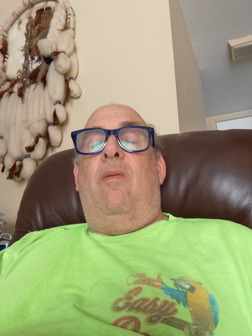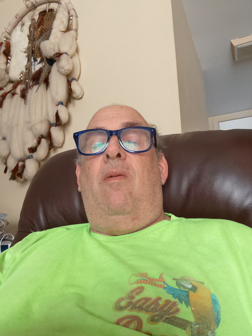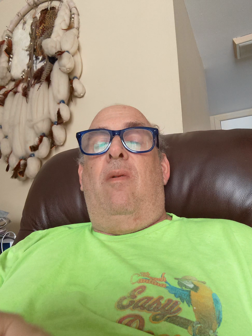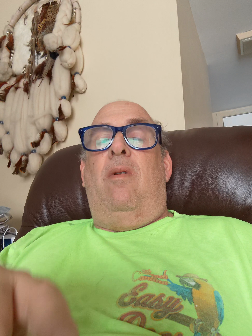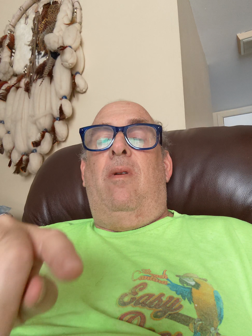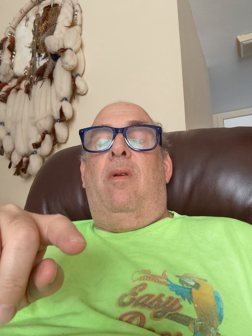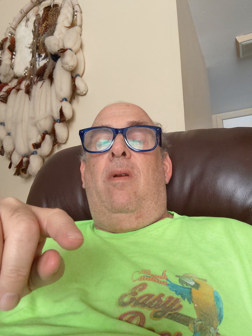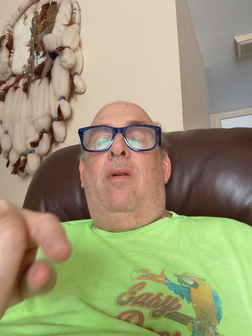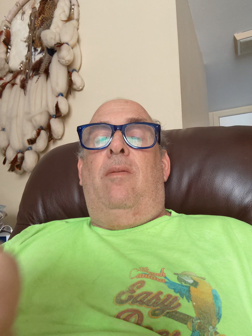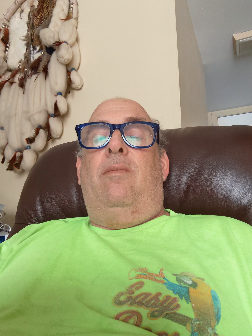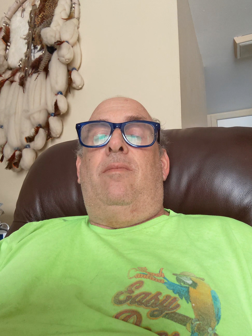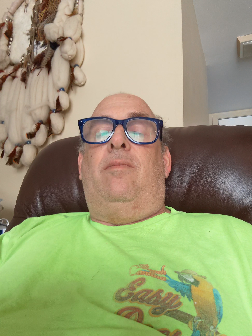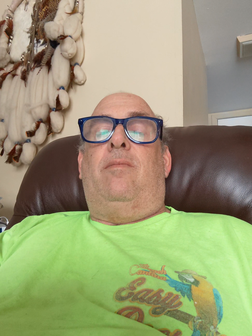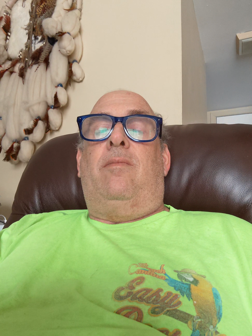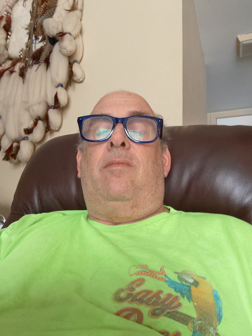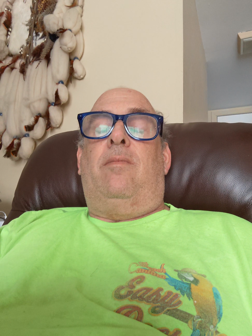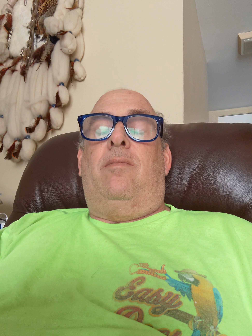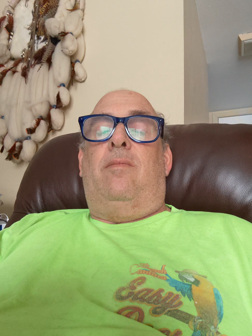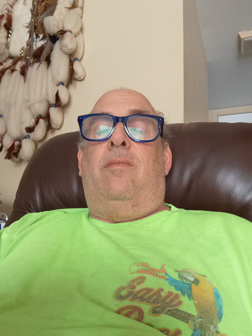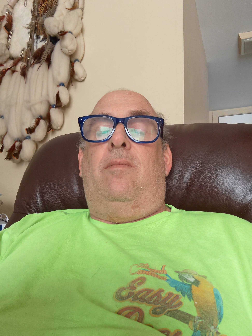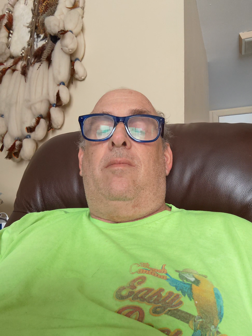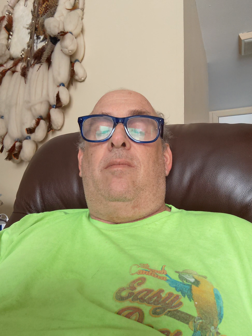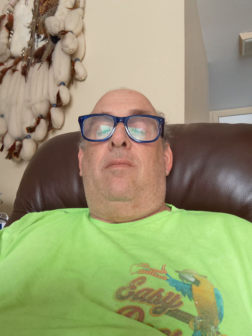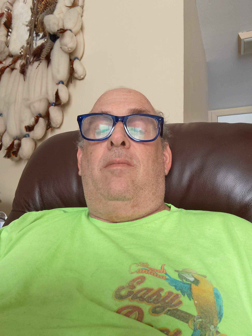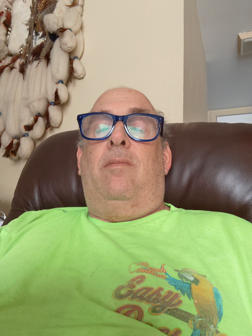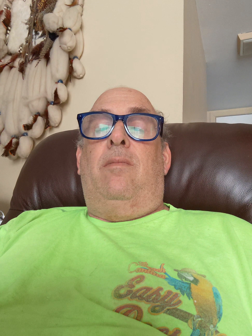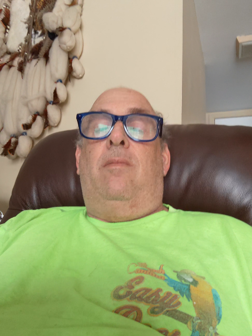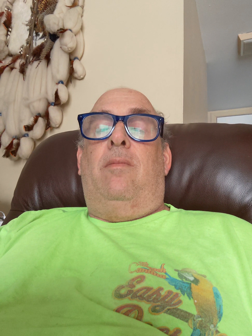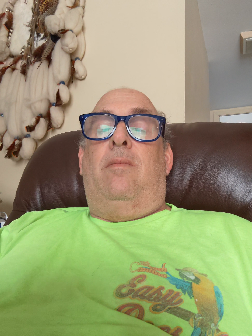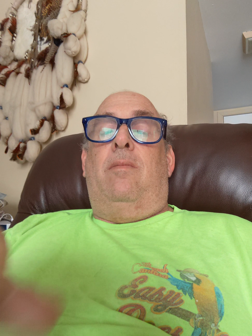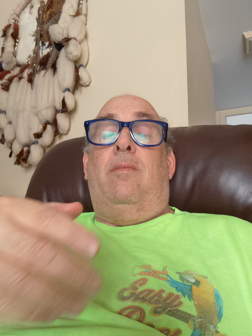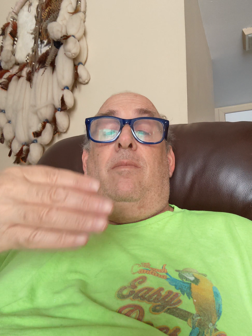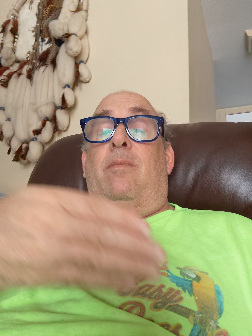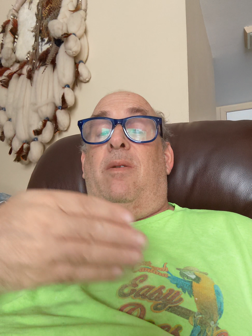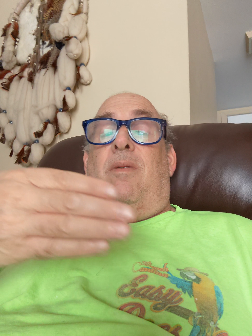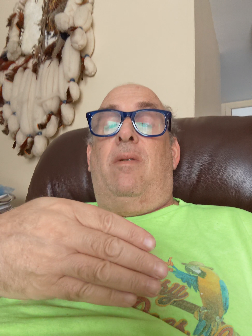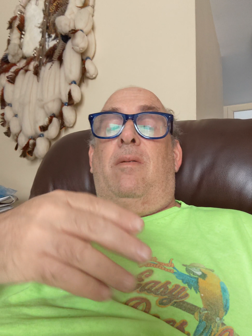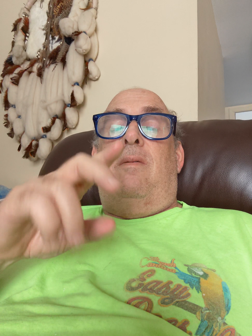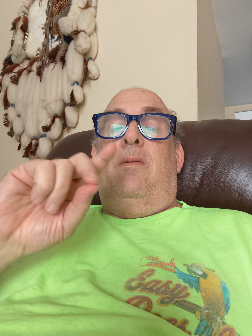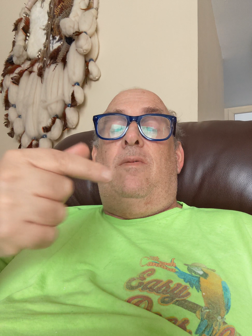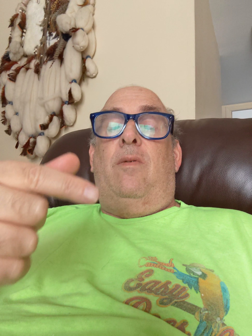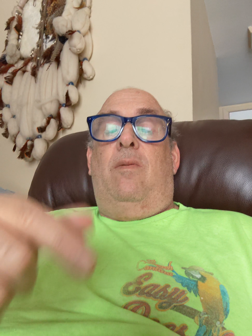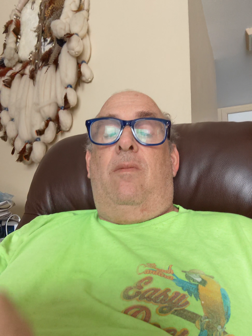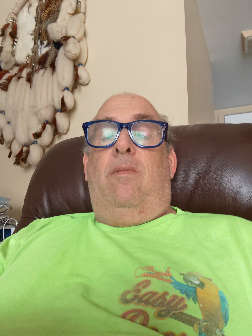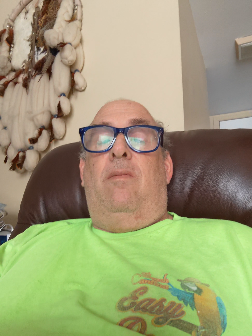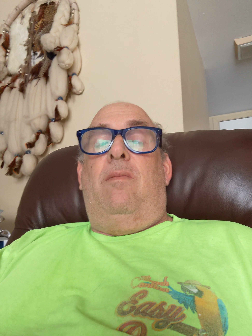puppy